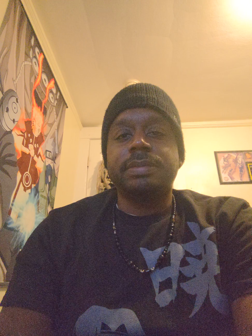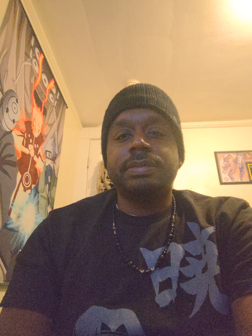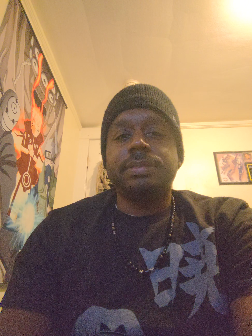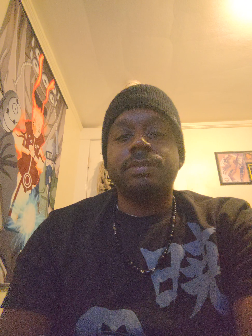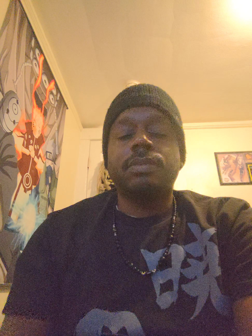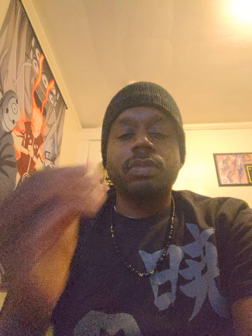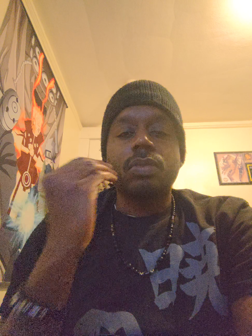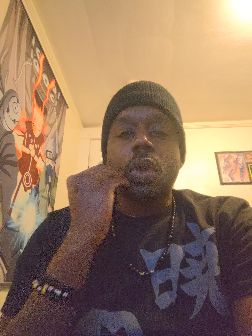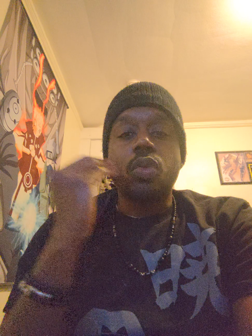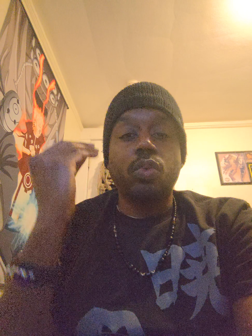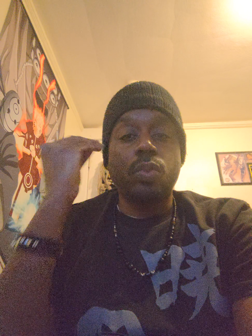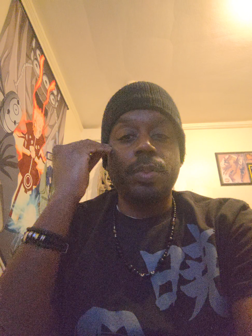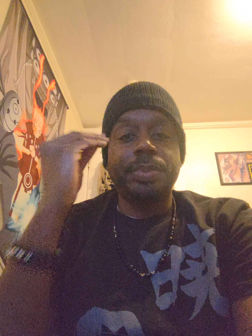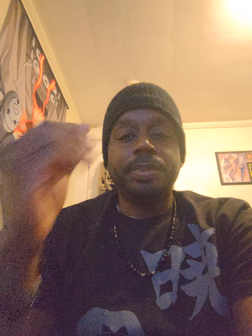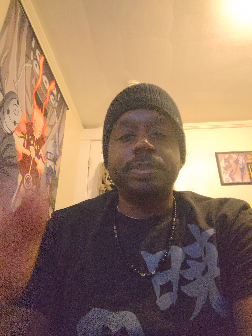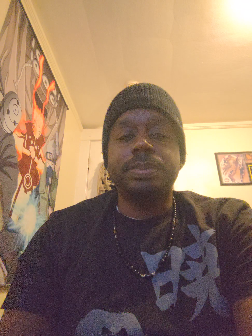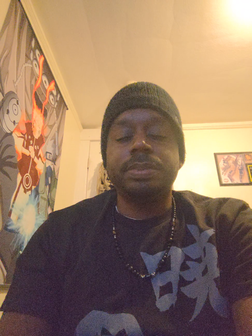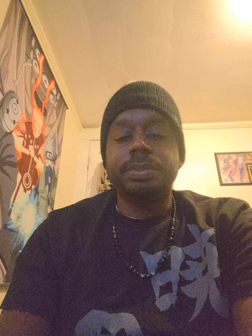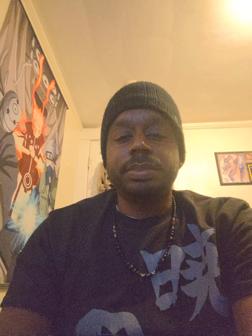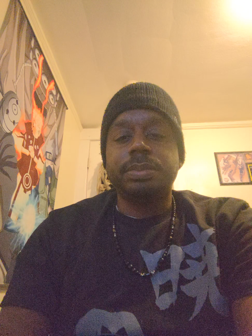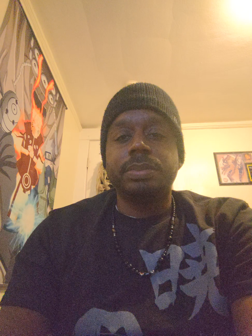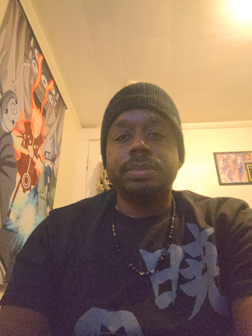home